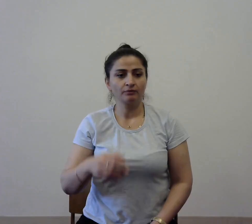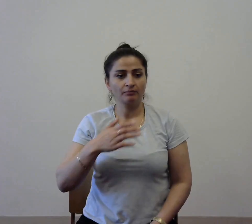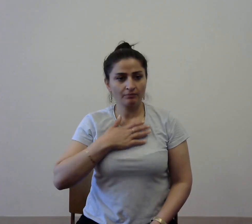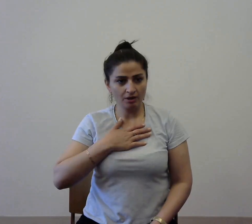mən